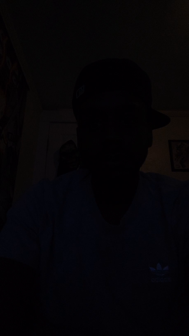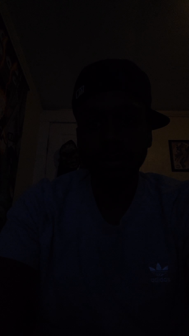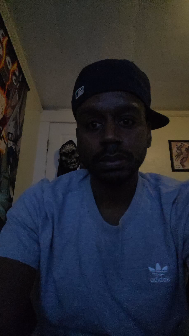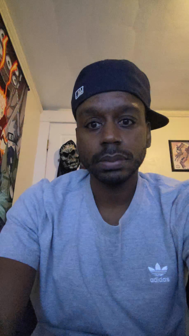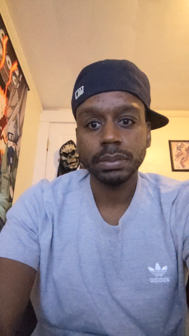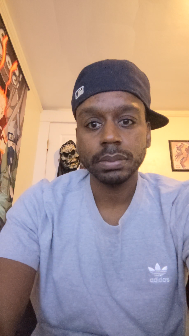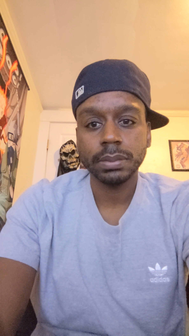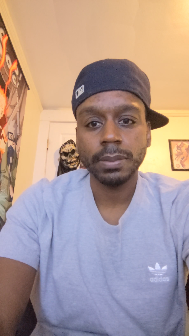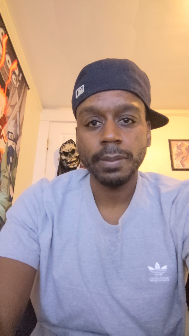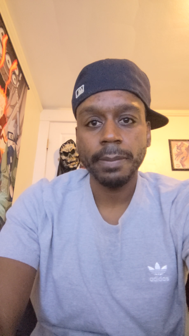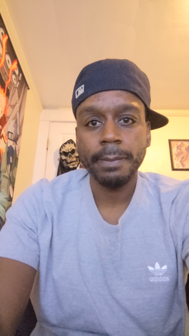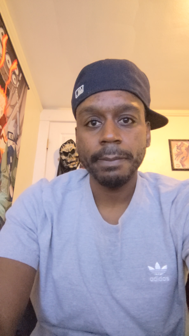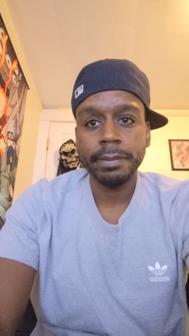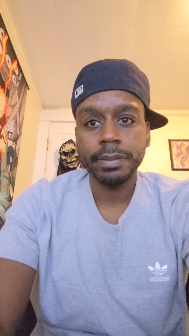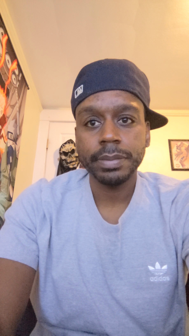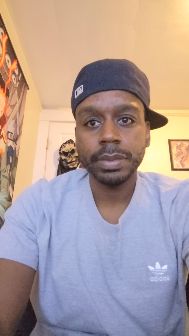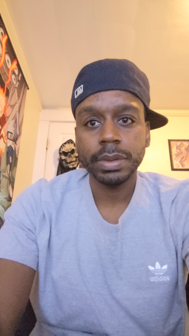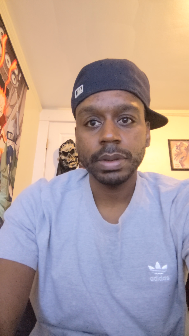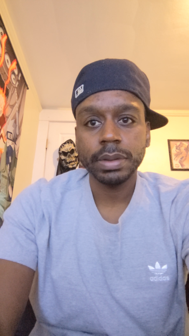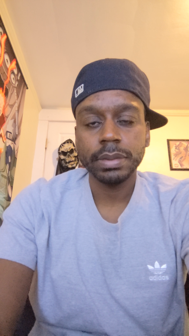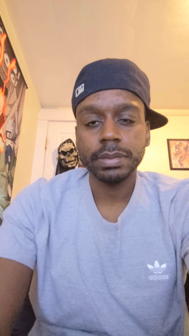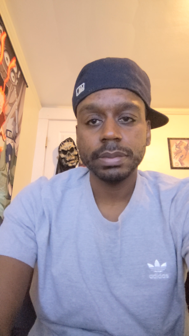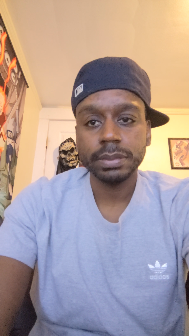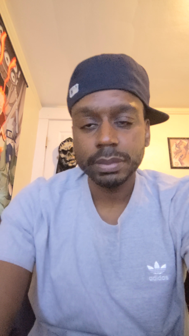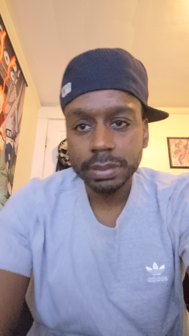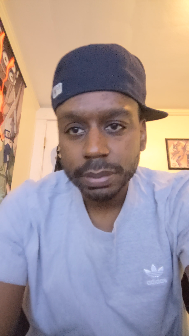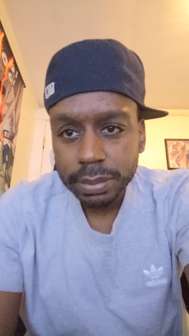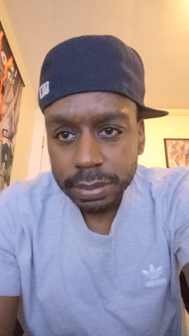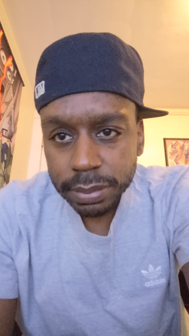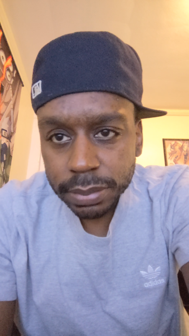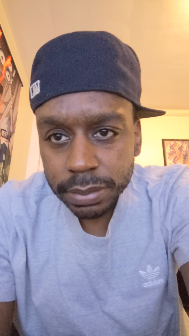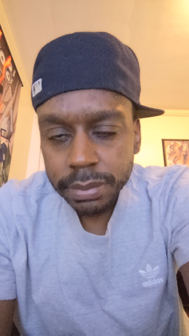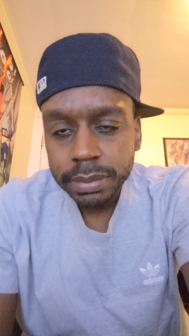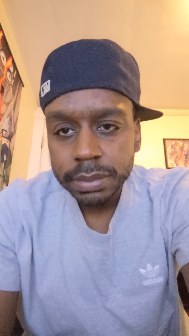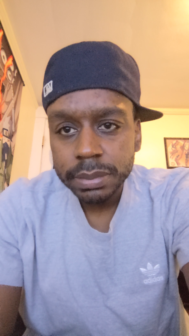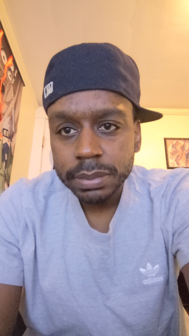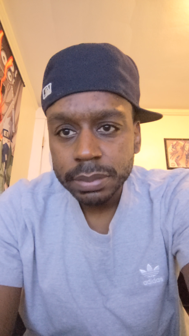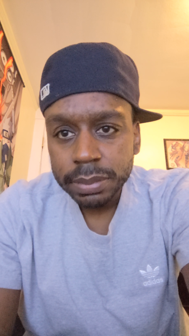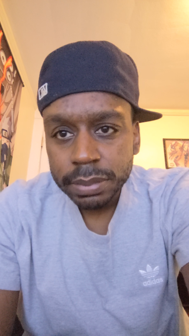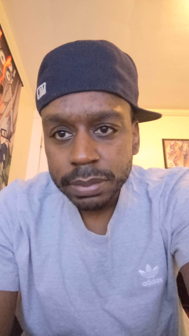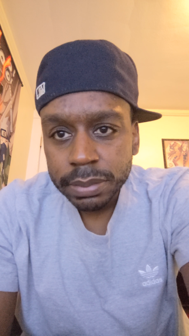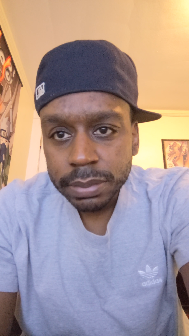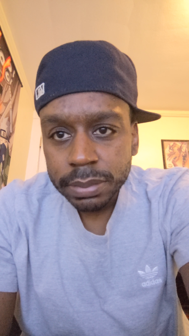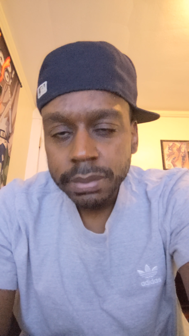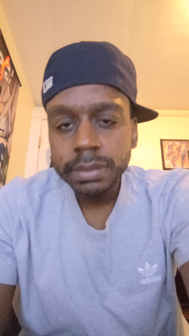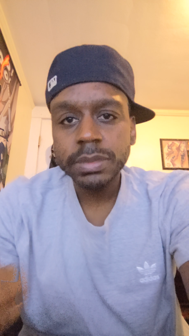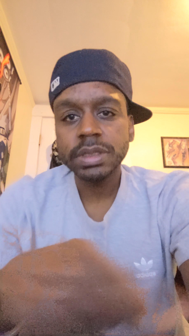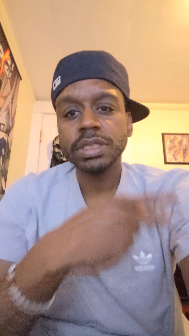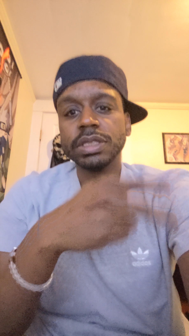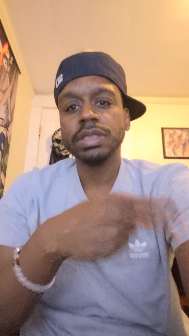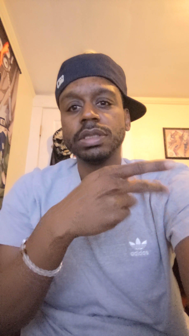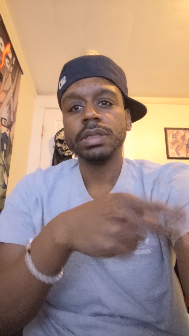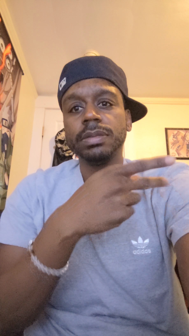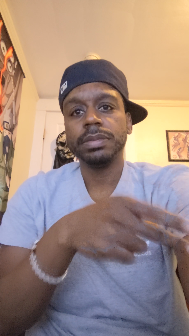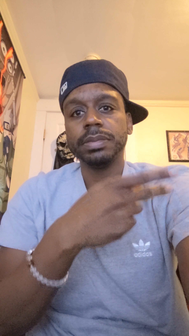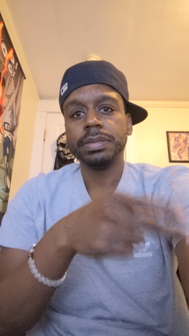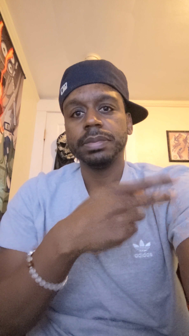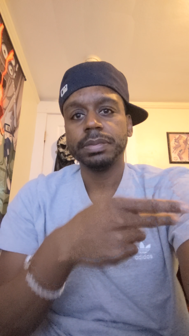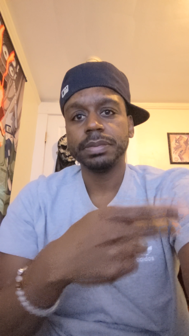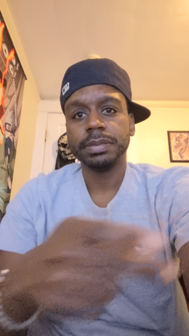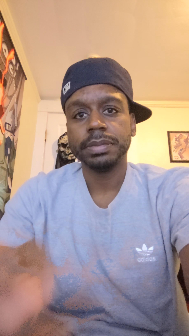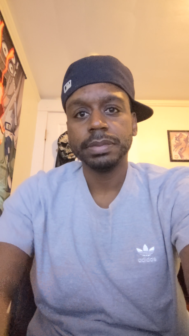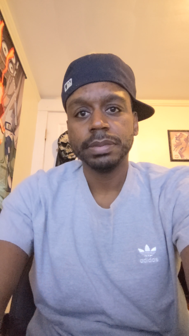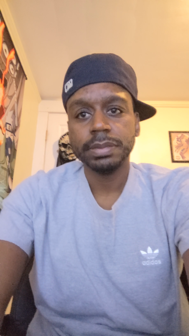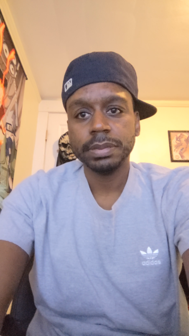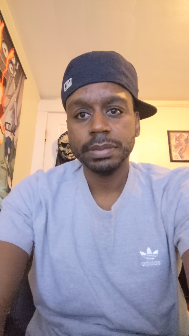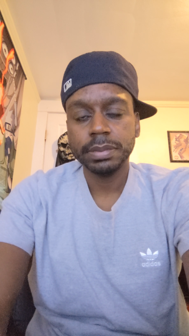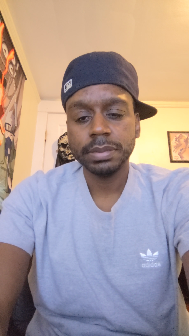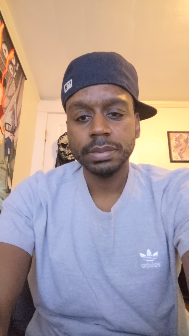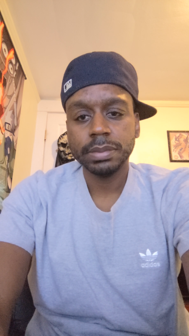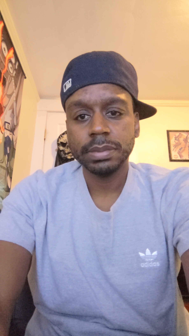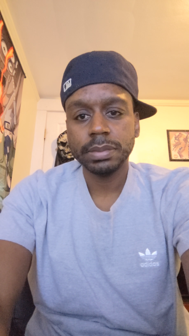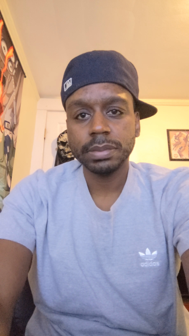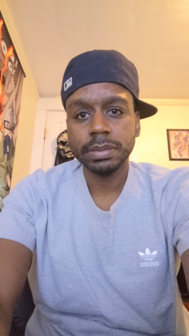sheep